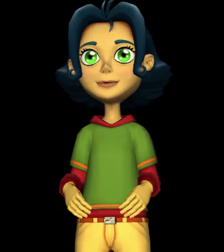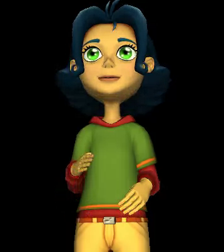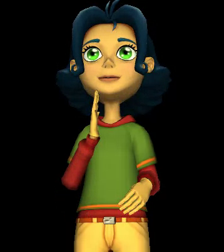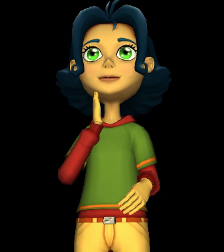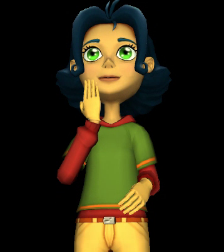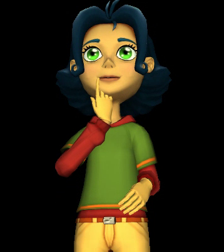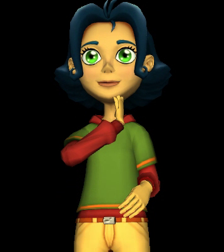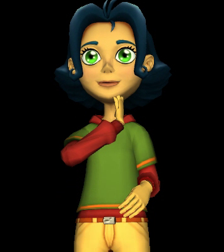جانفي